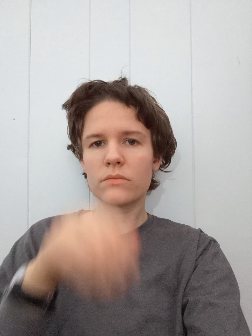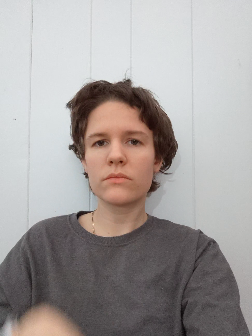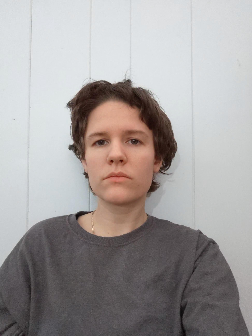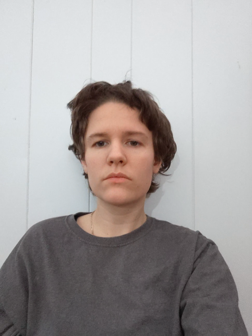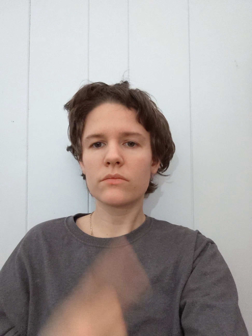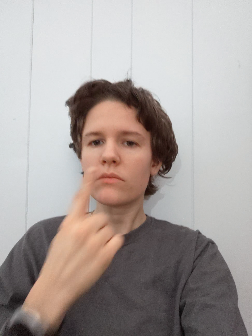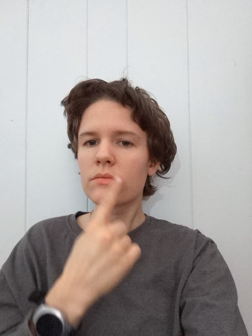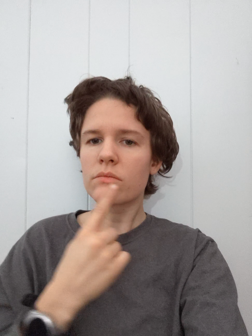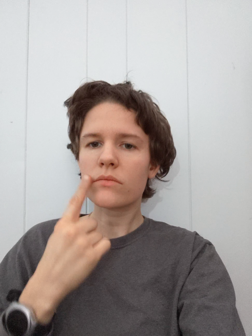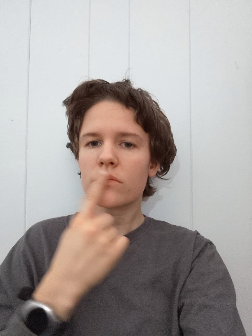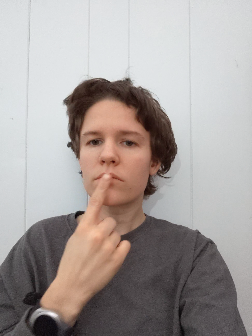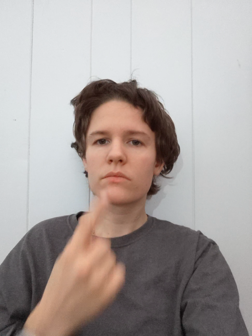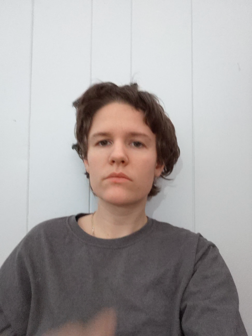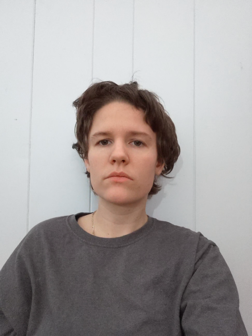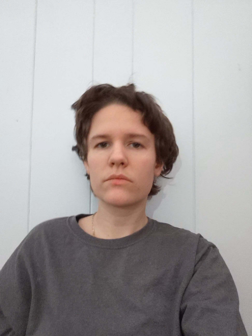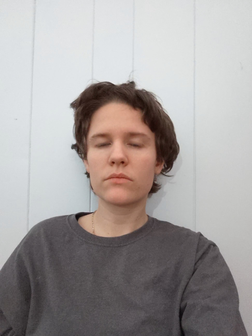mouth